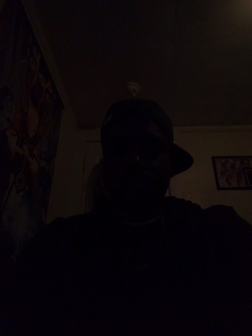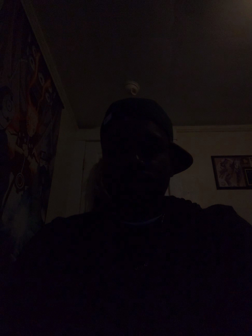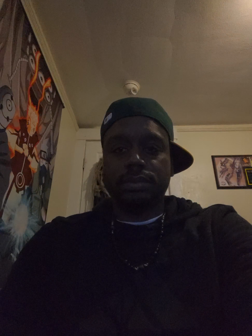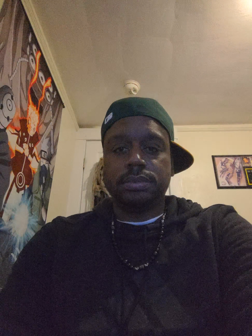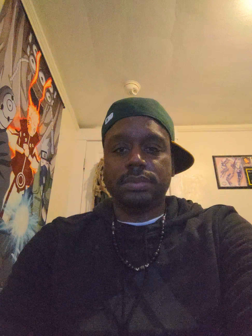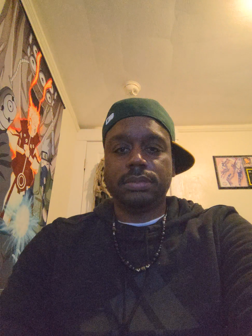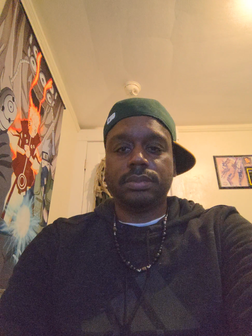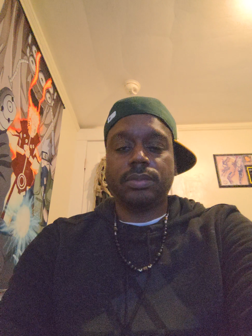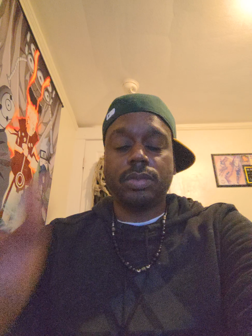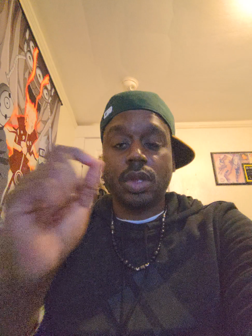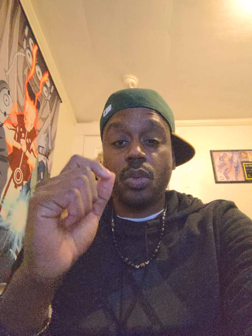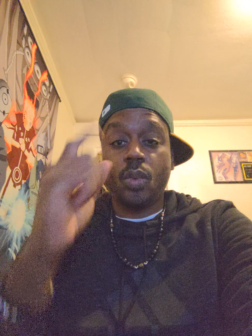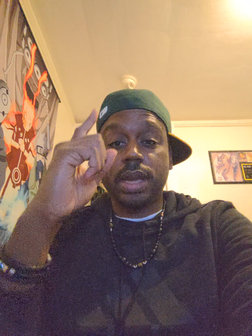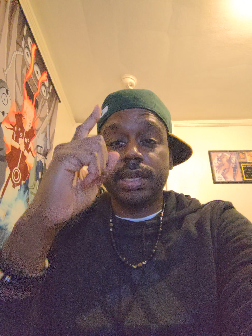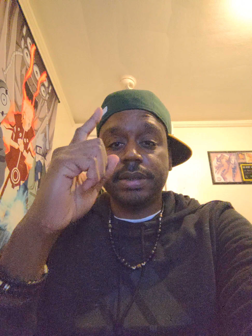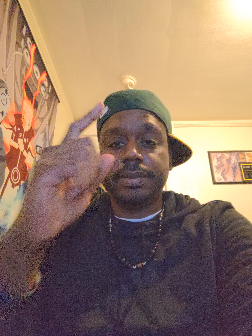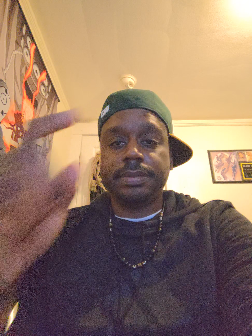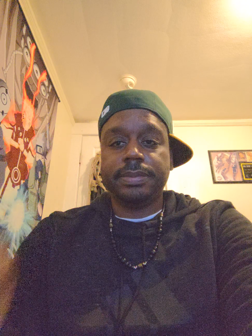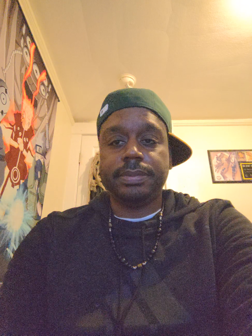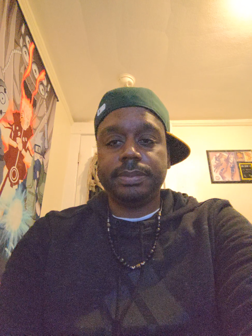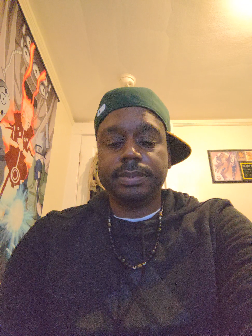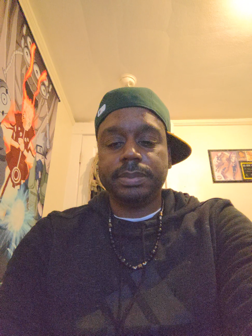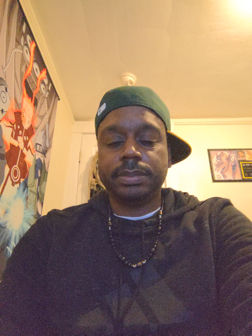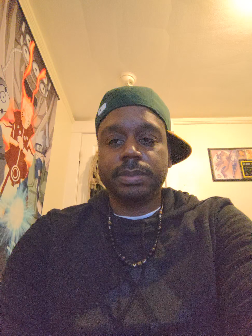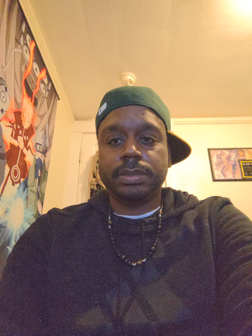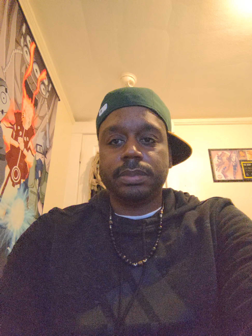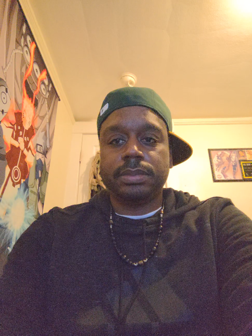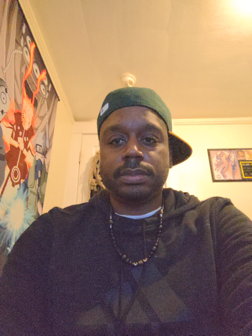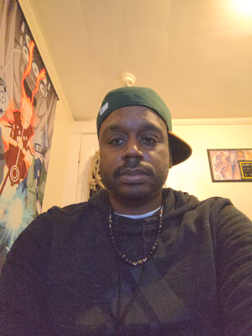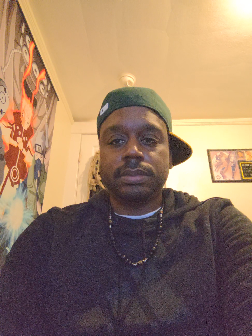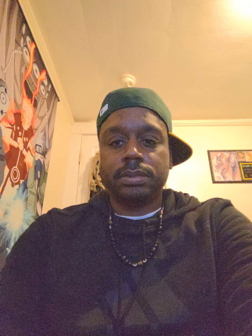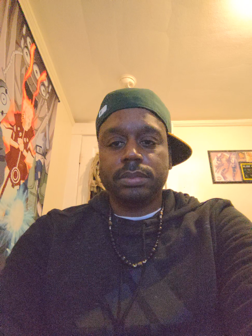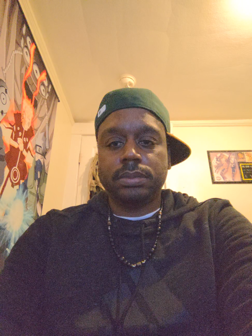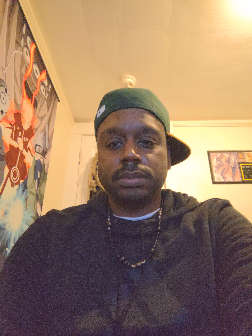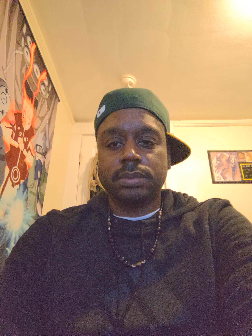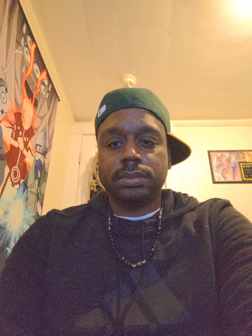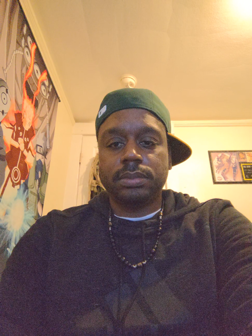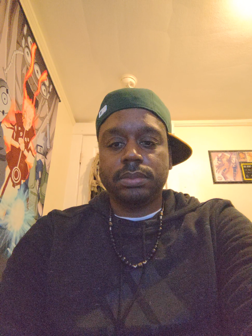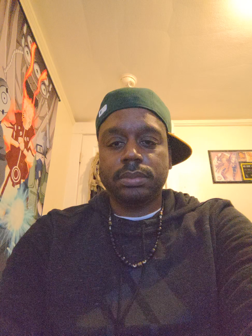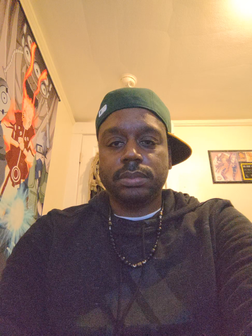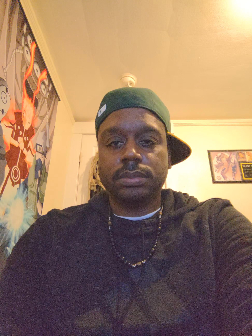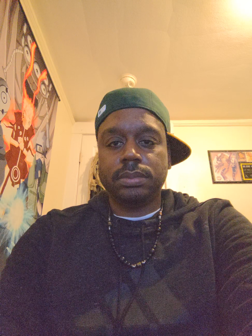wake